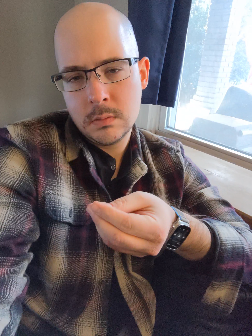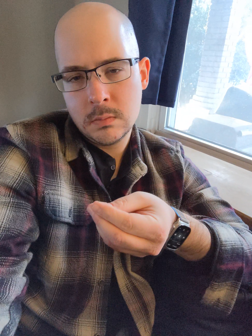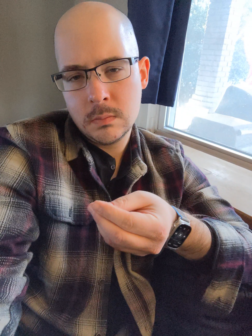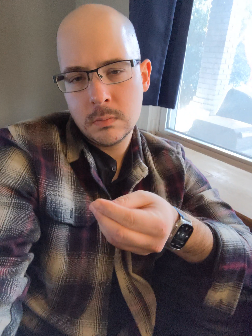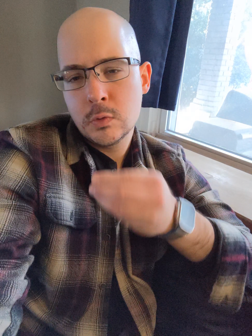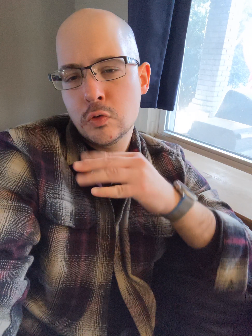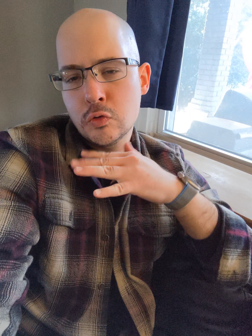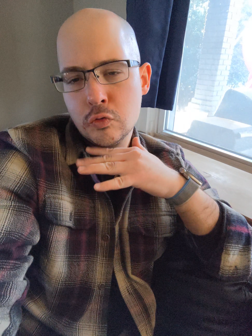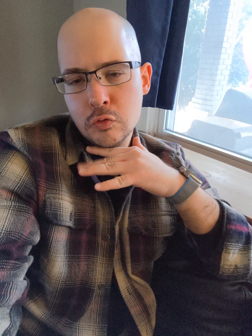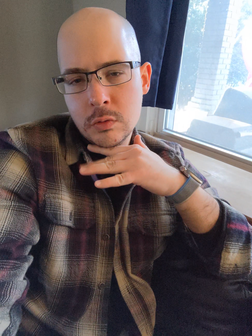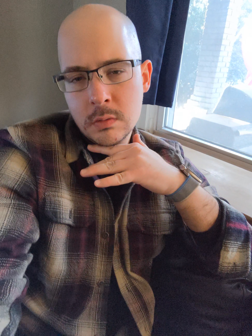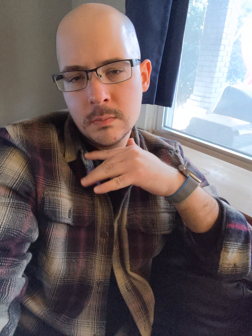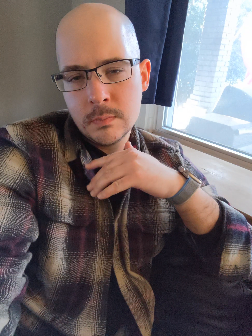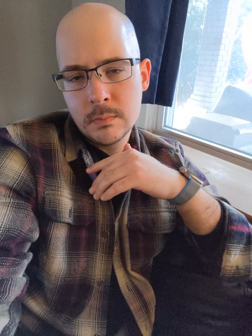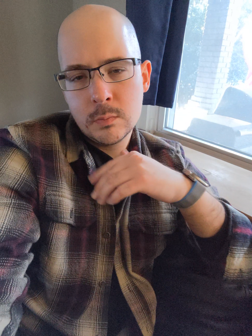dirty